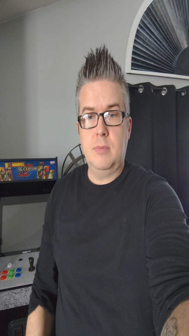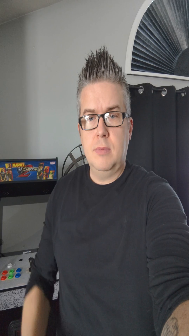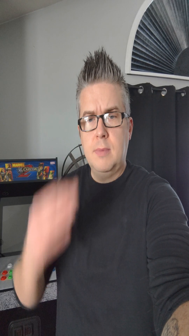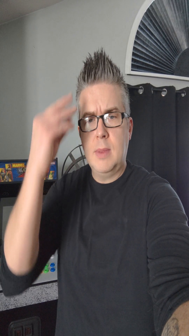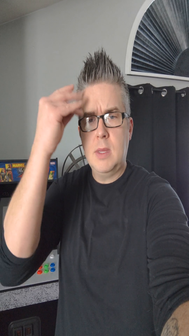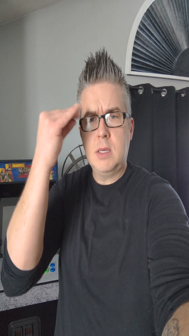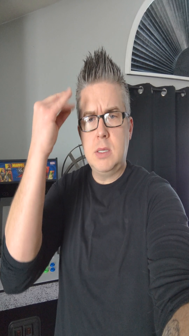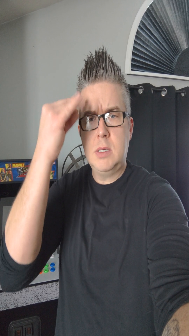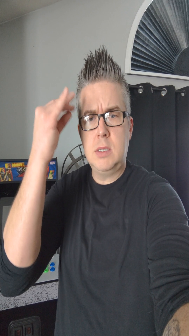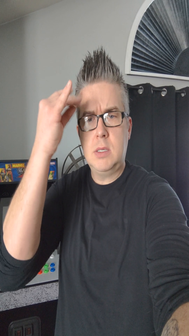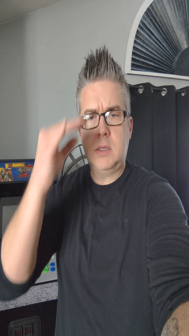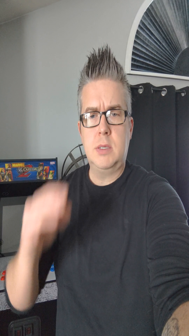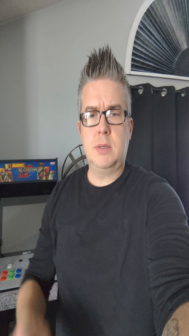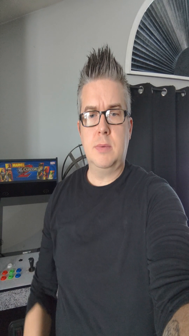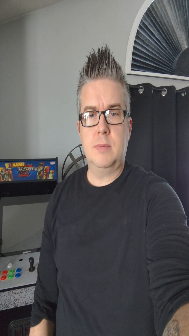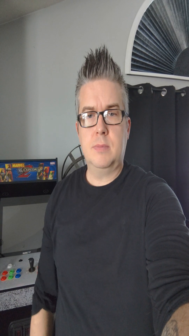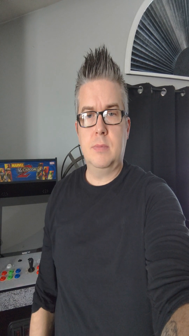think